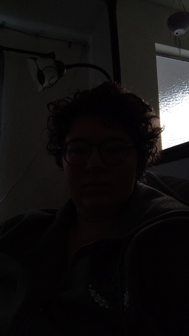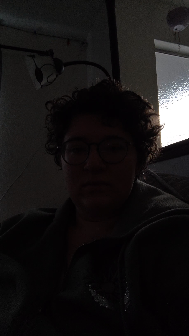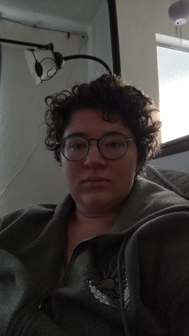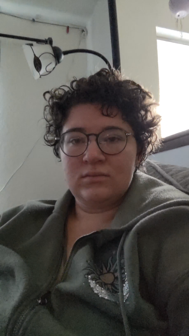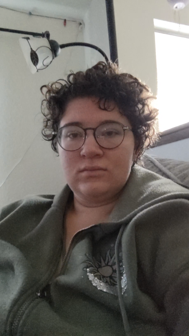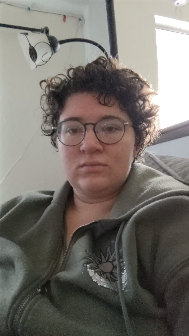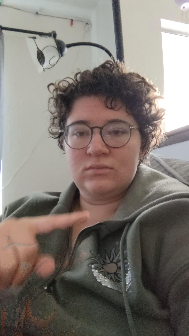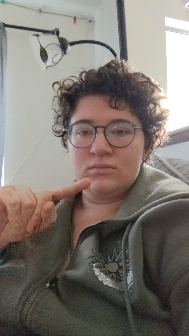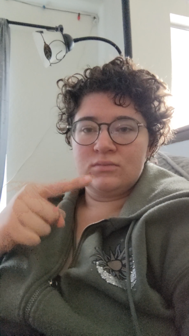hurt